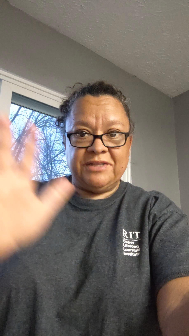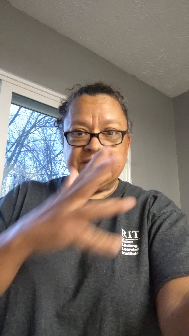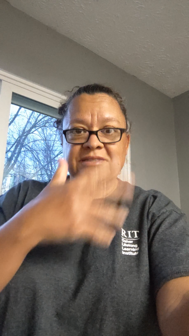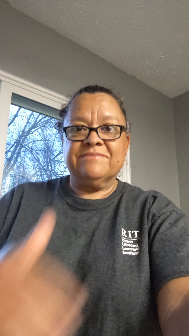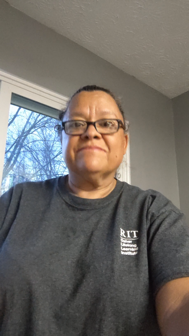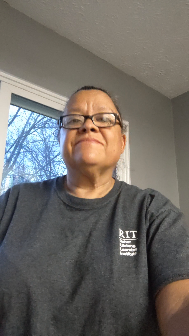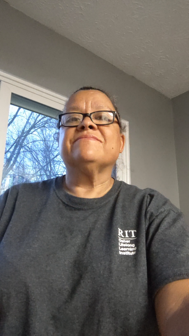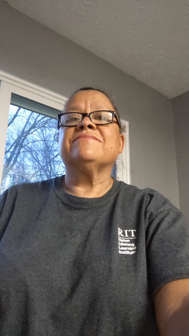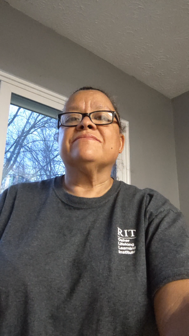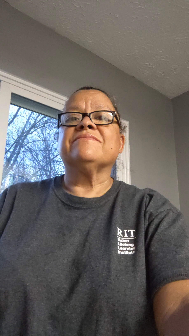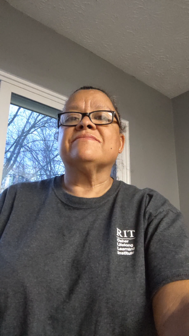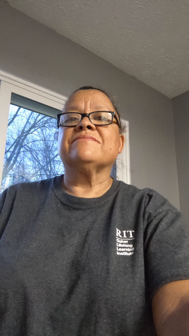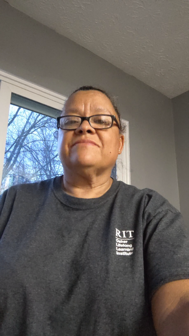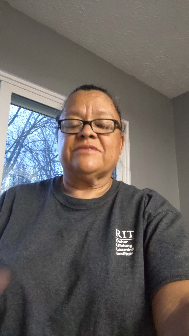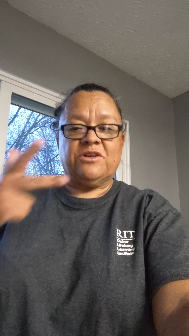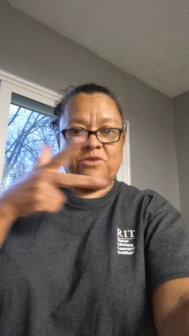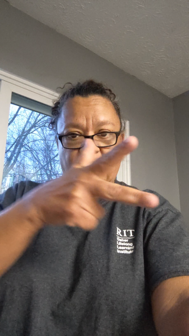garage